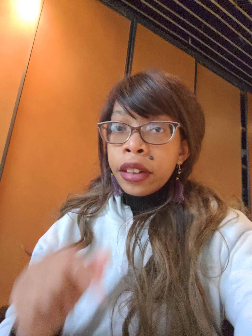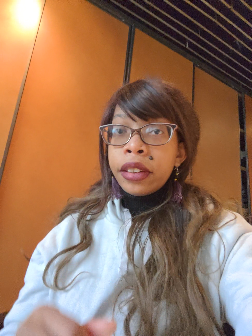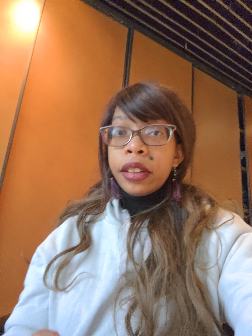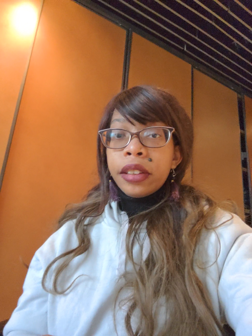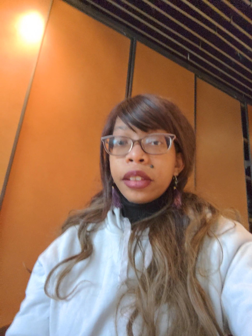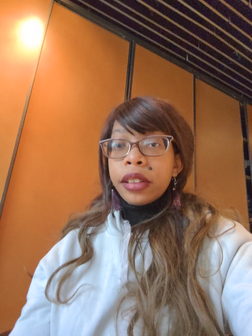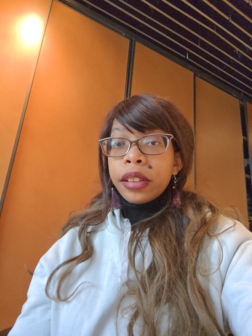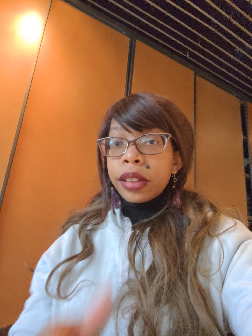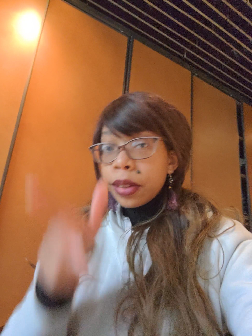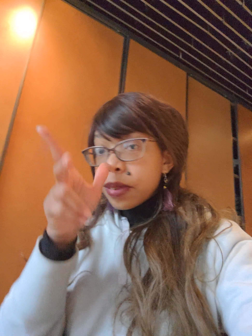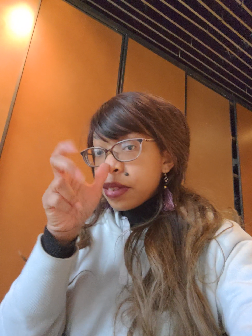bug